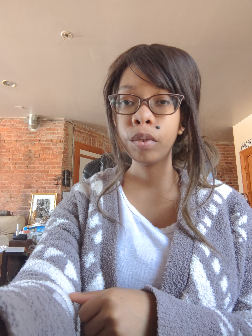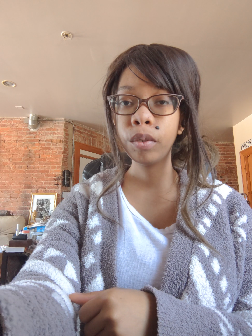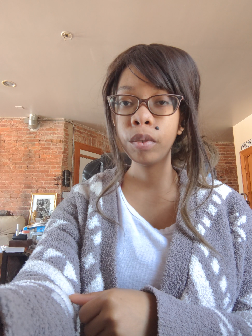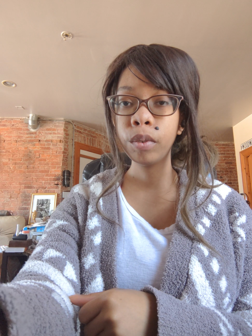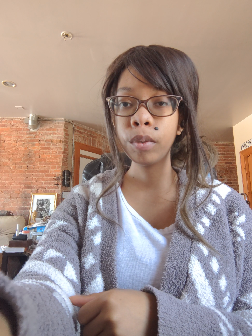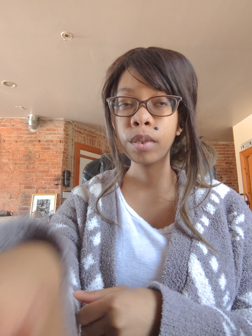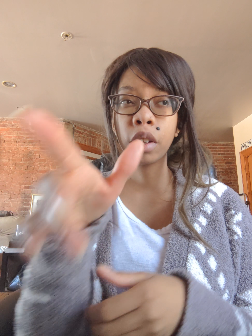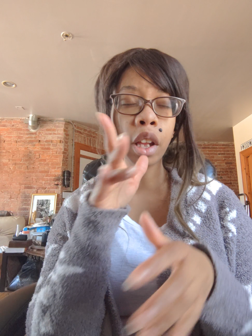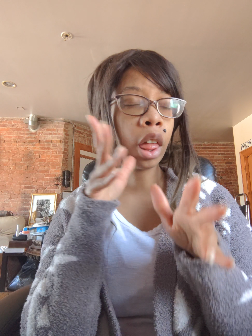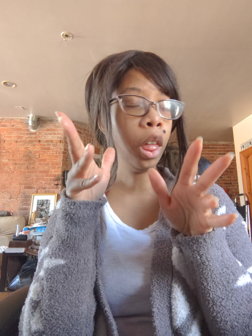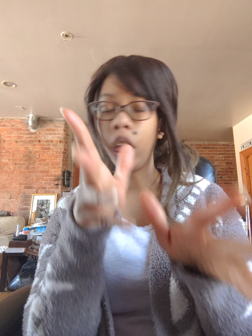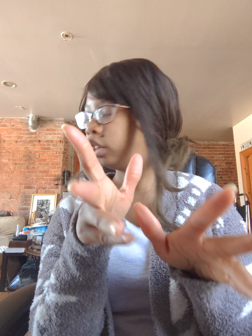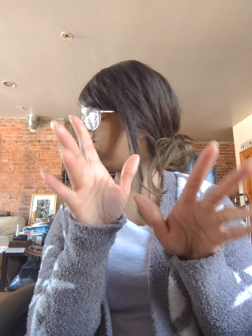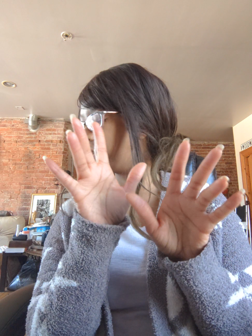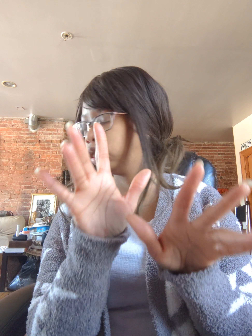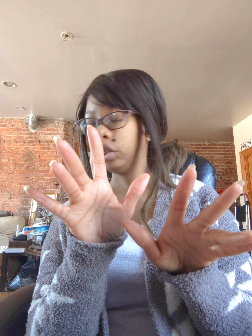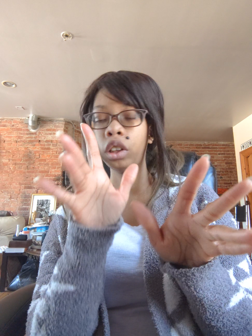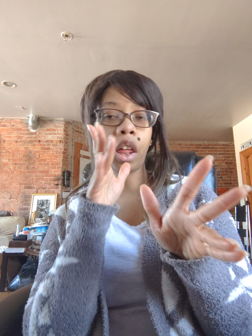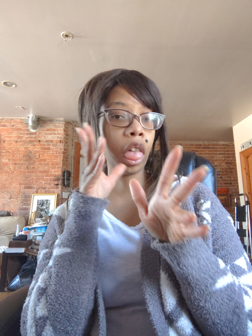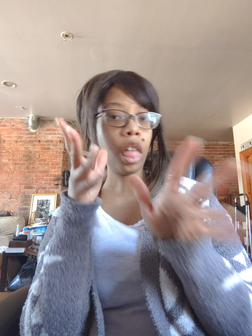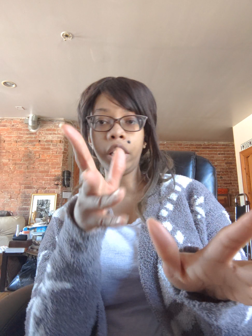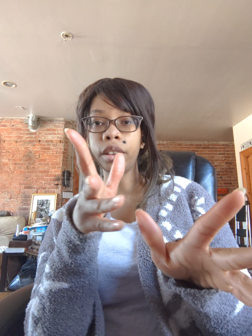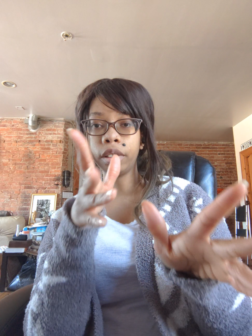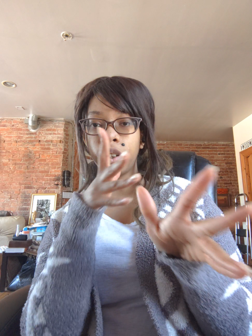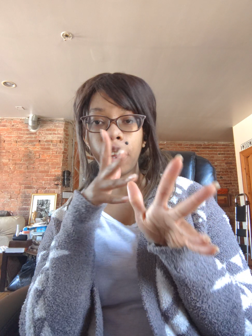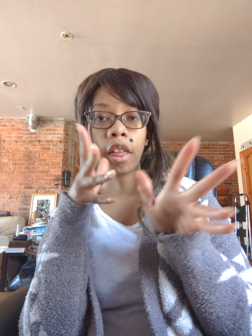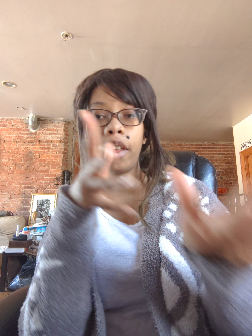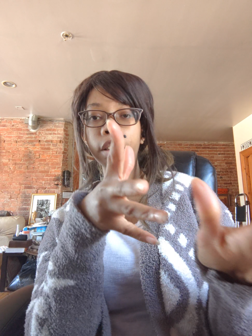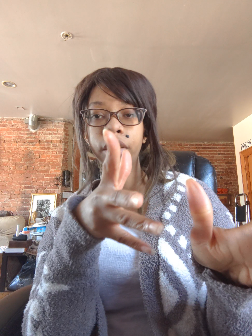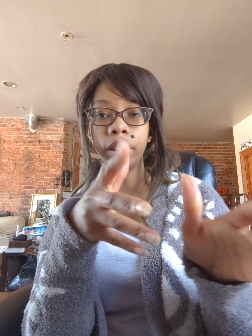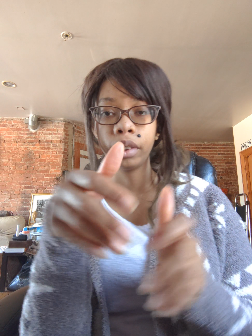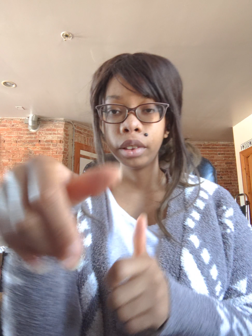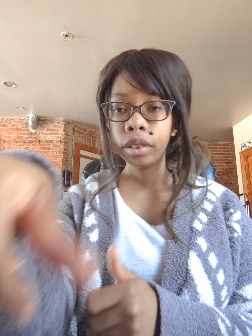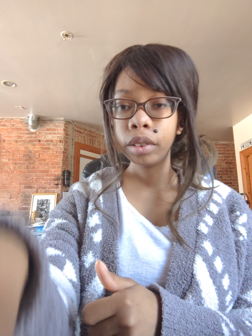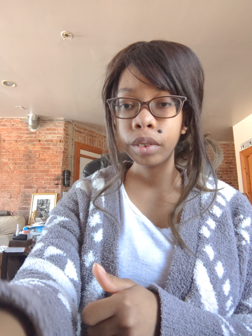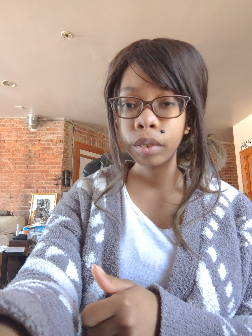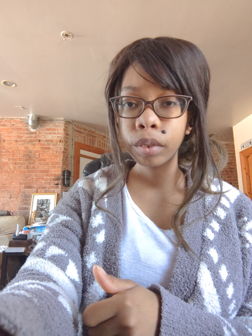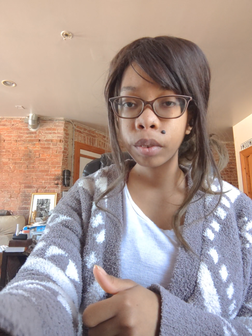hate